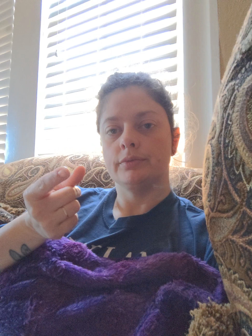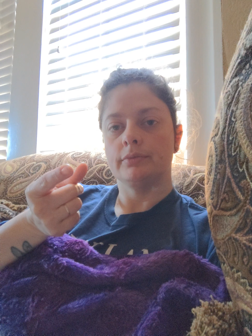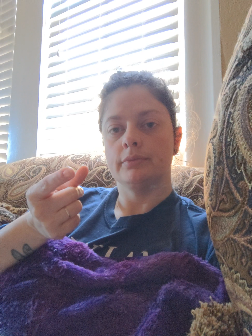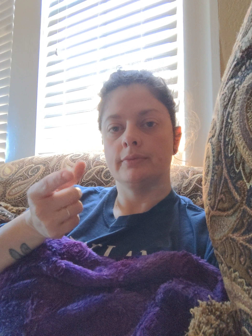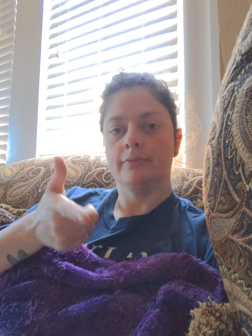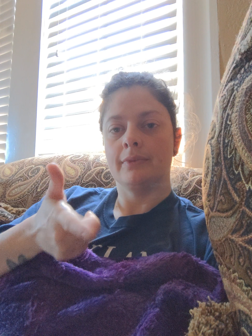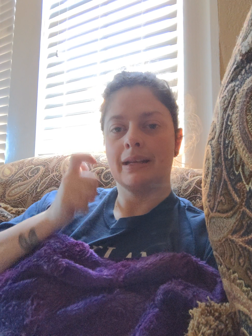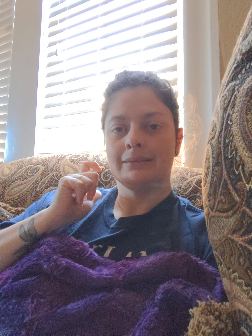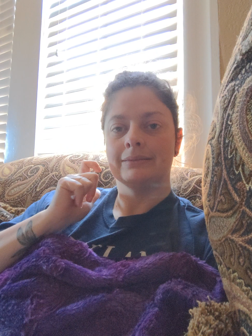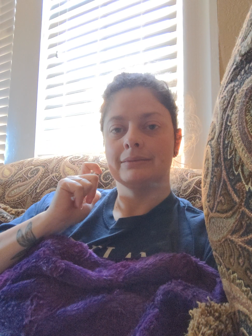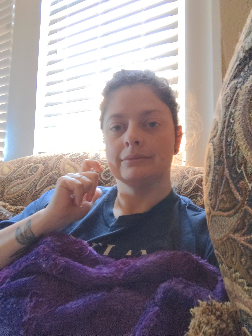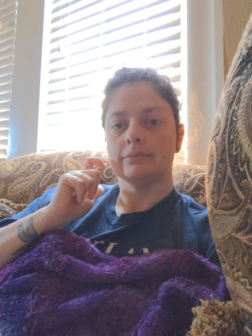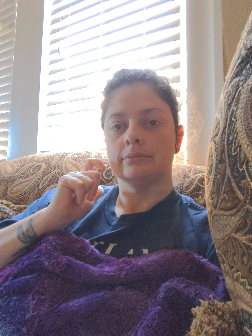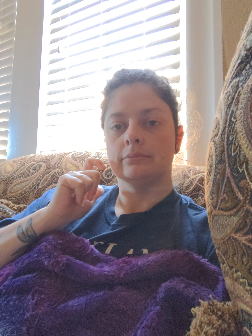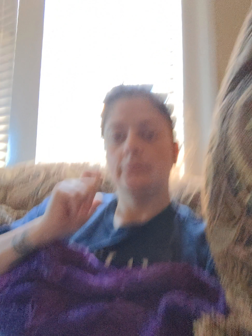fast